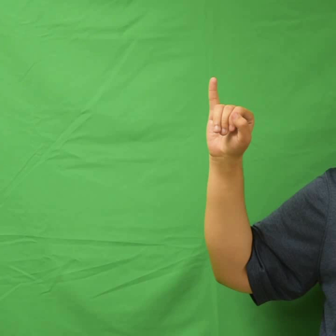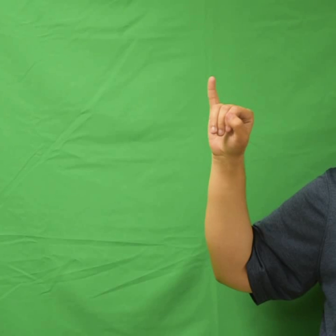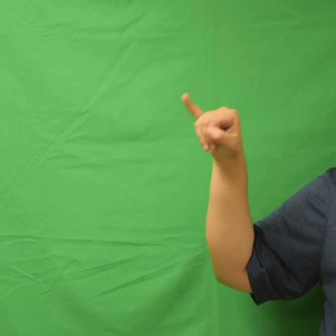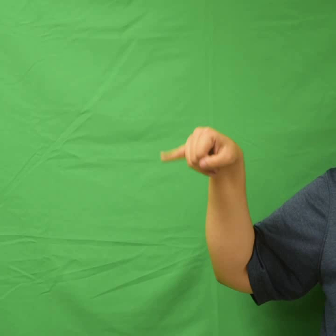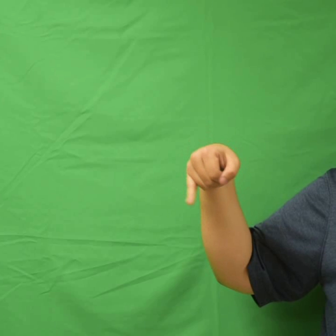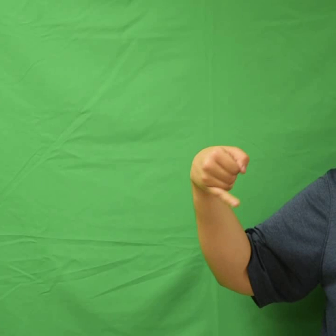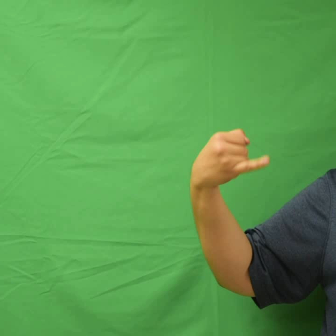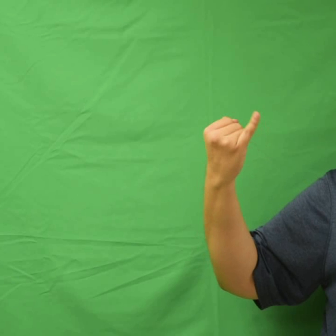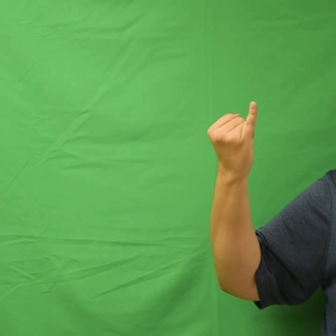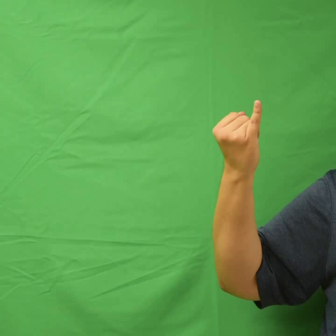J